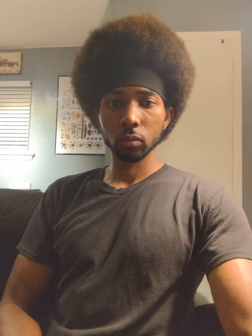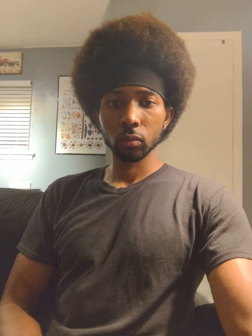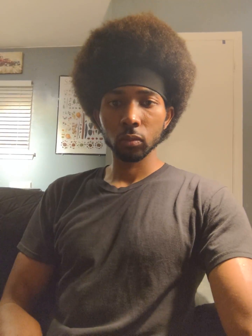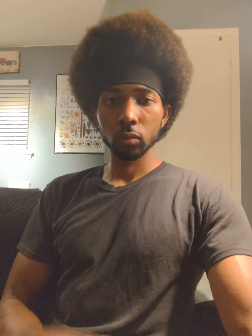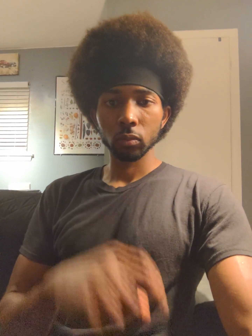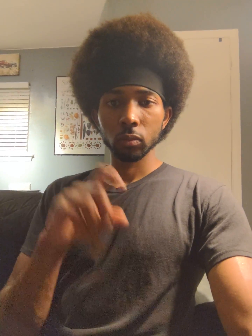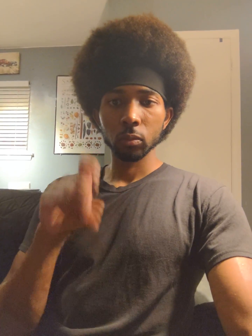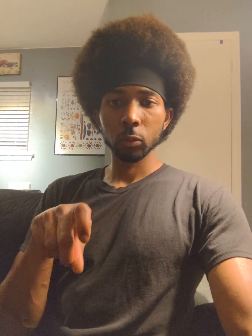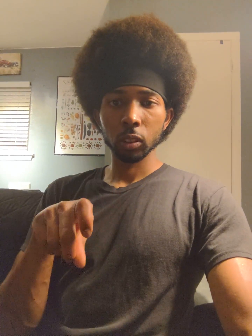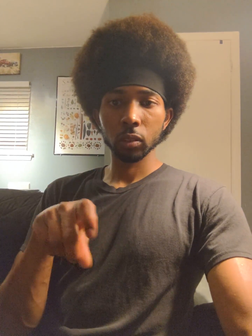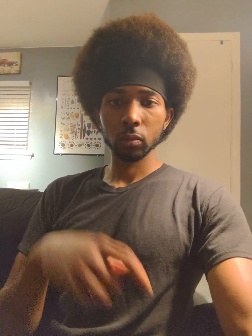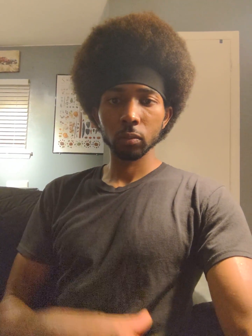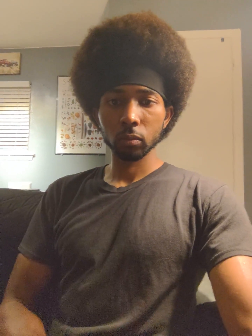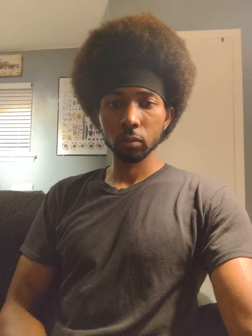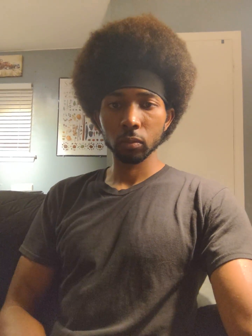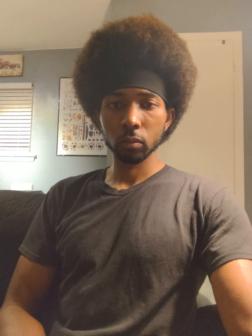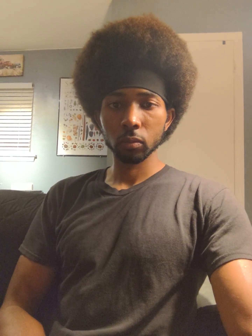must